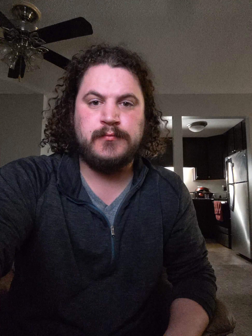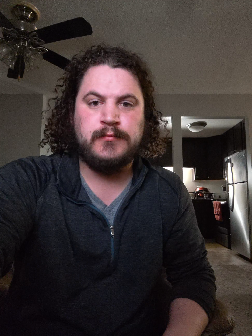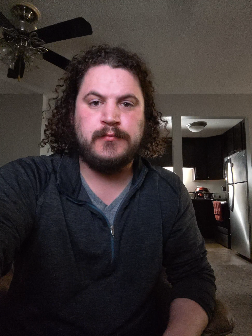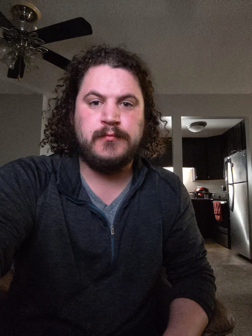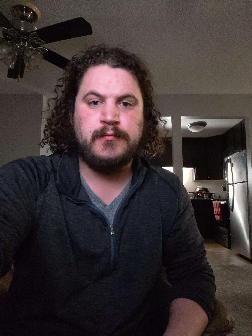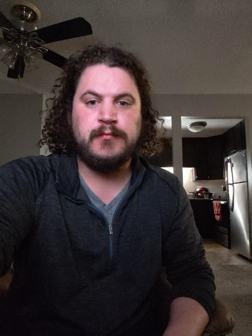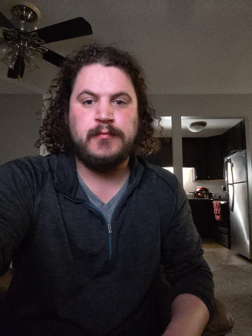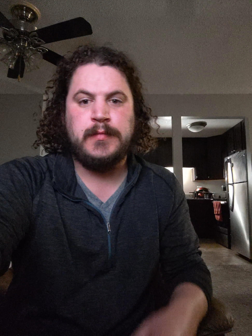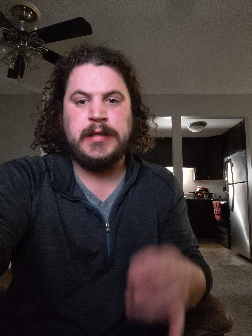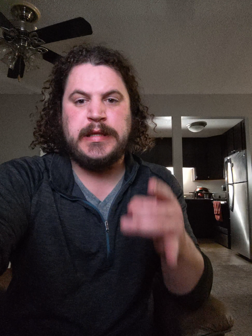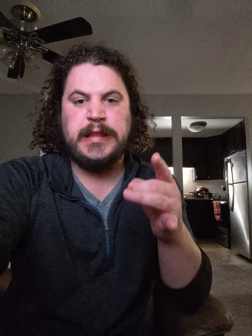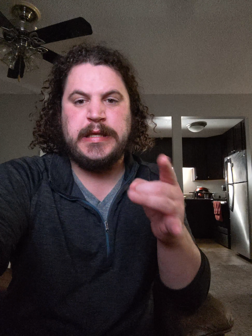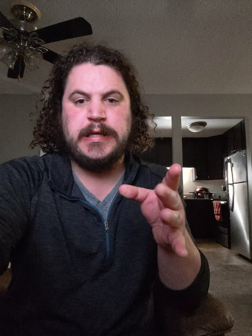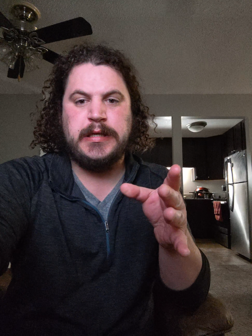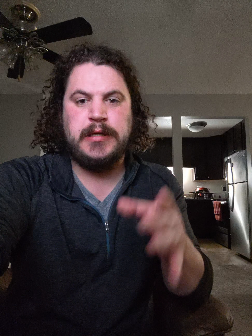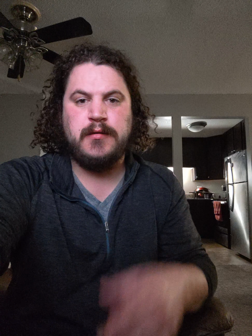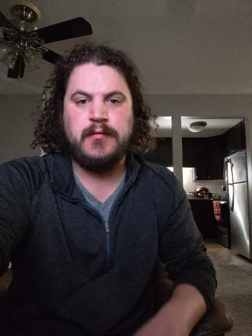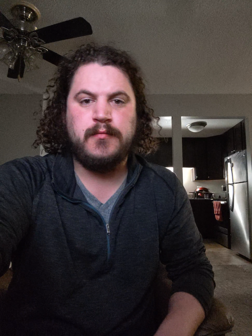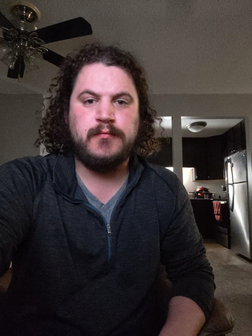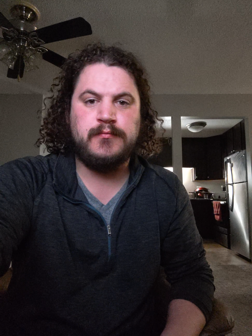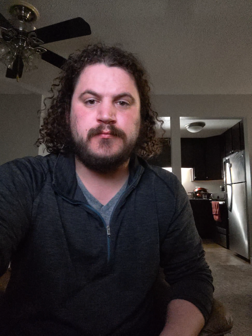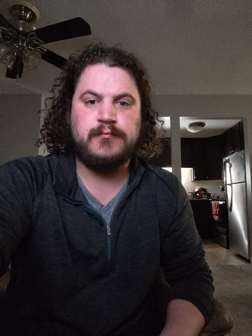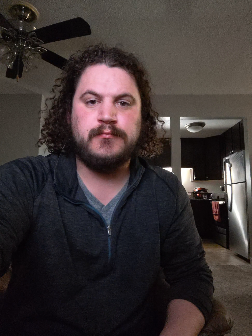hate